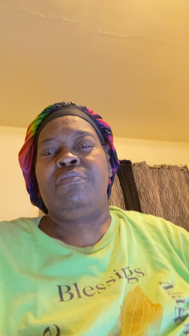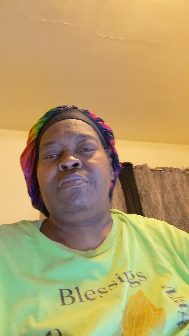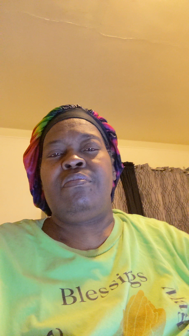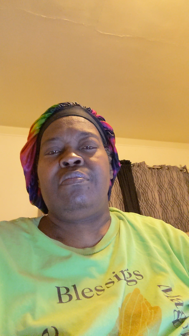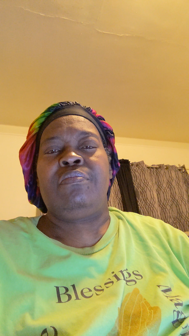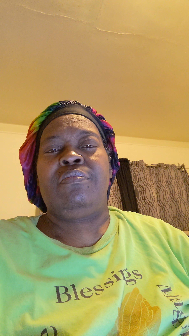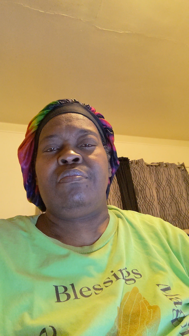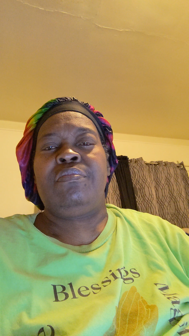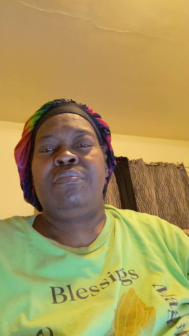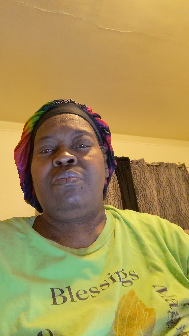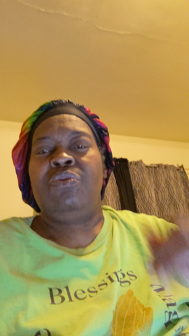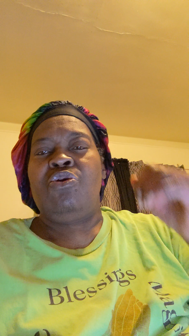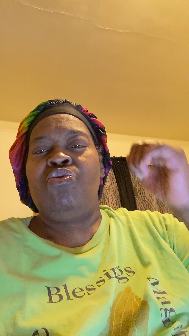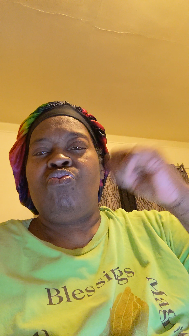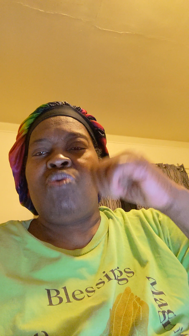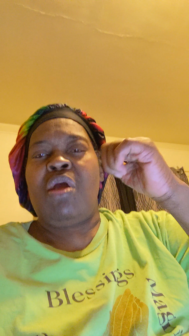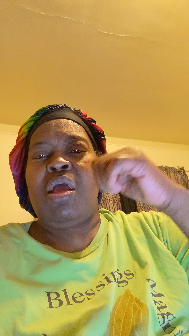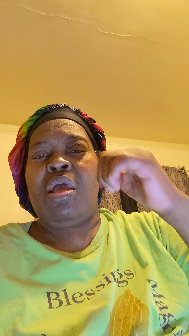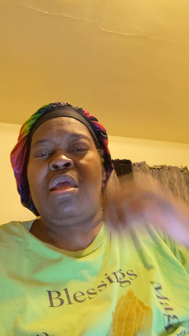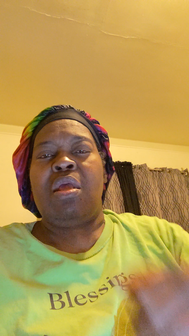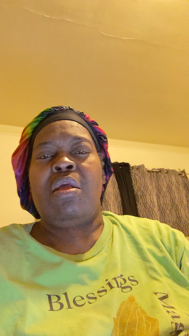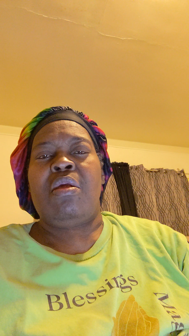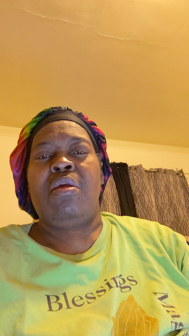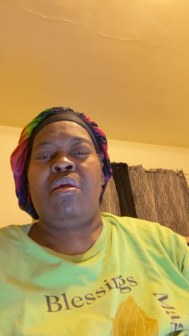rock